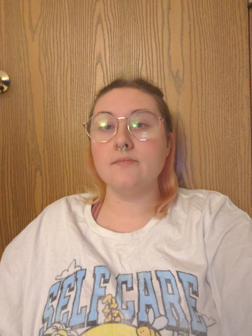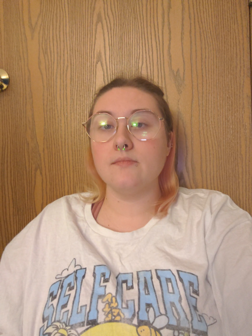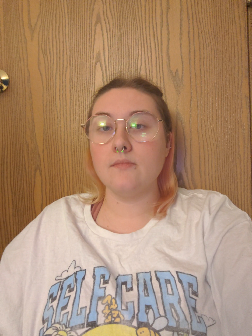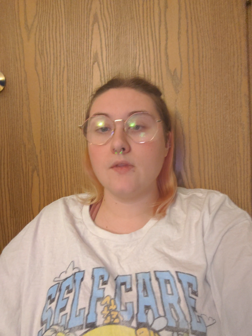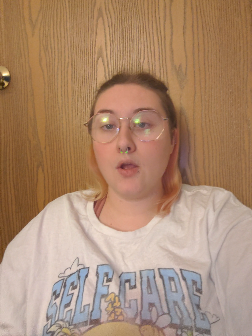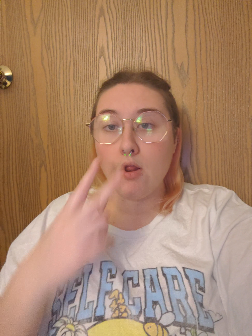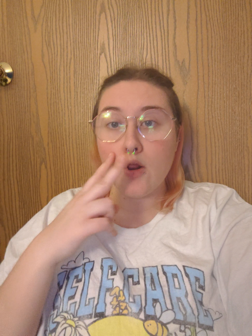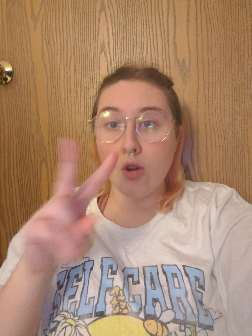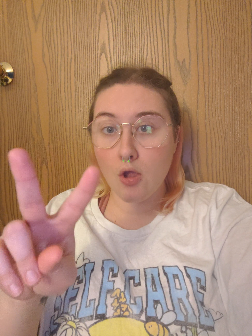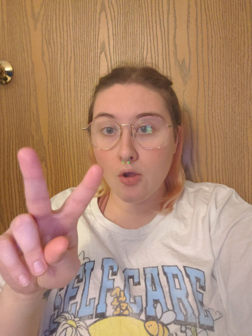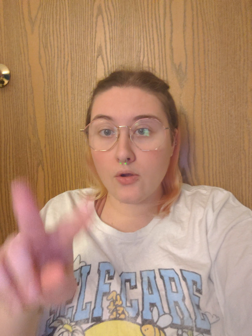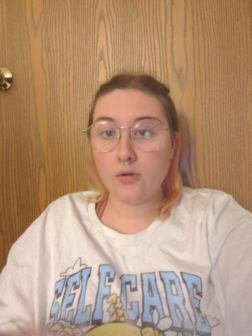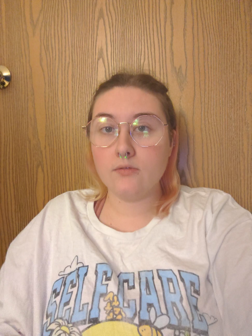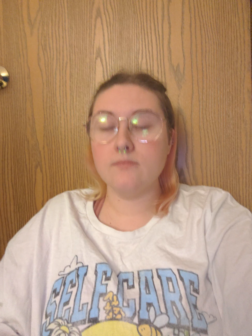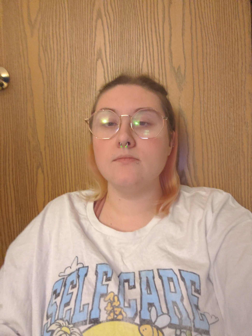look